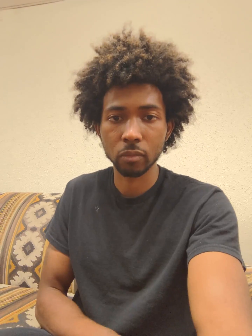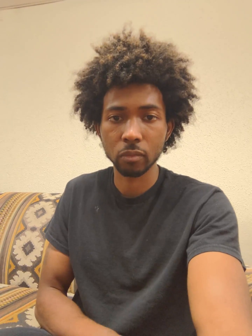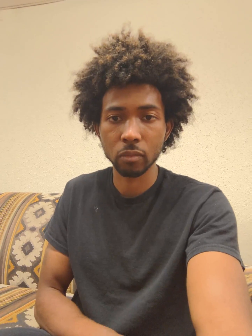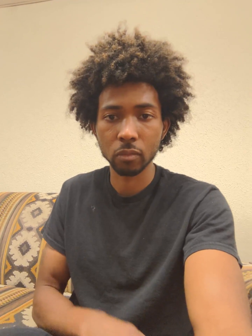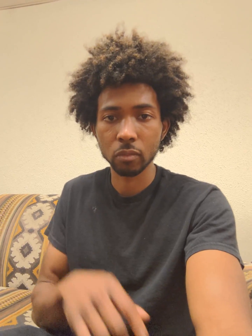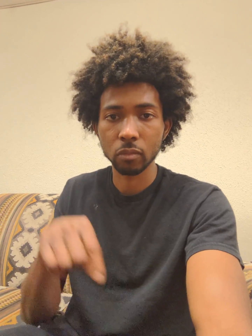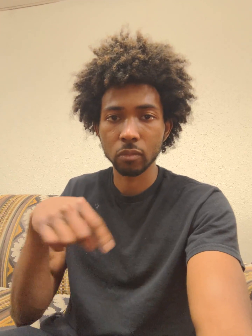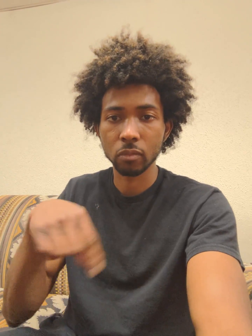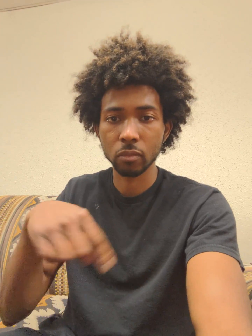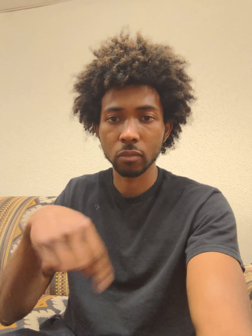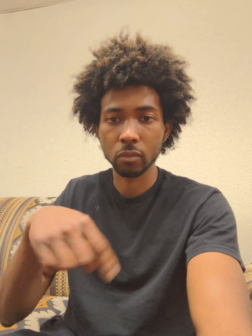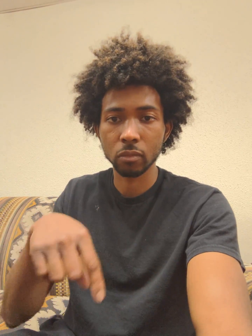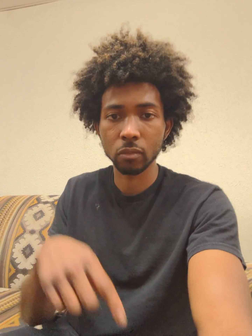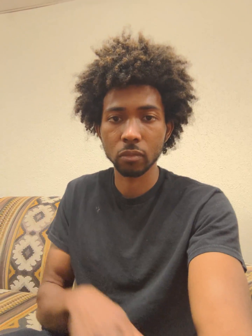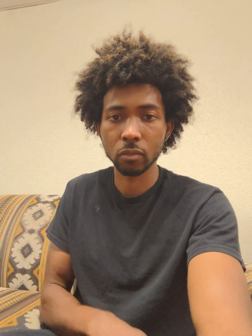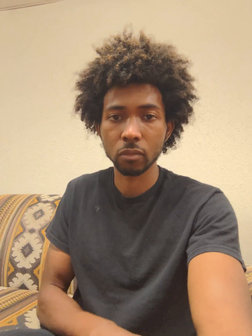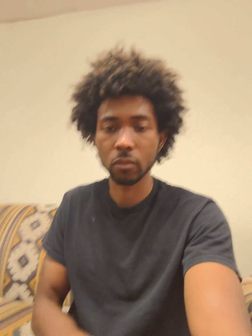flip-flop